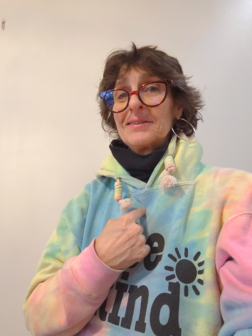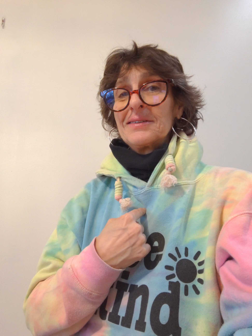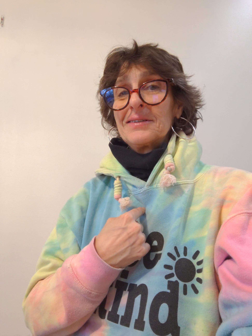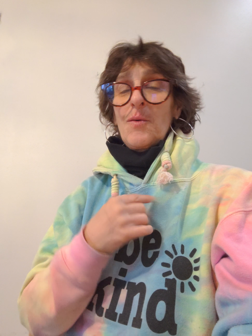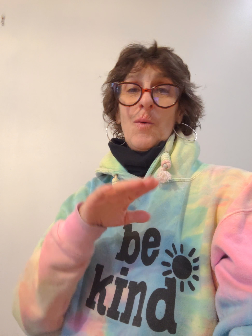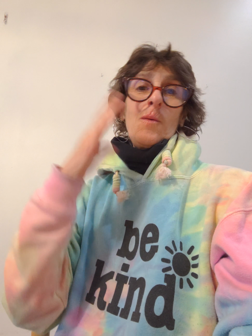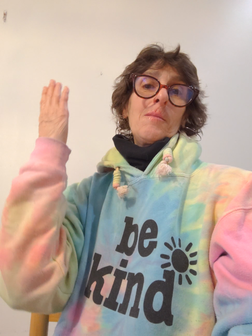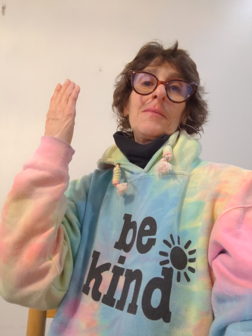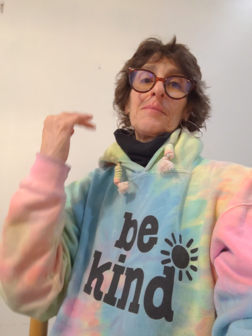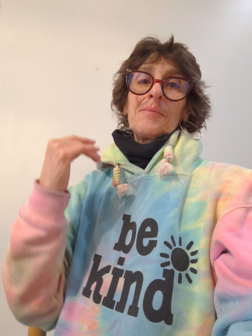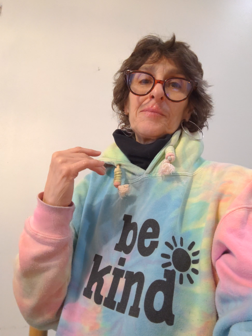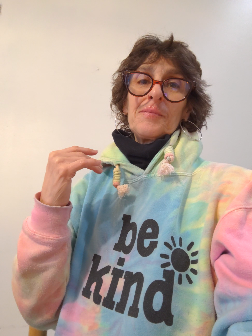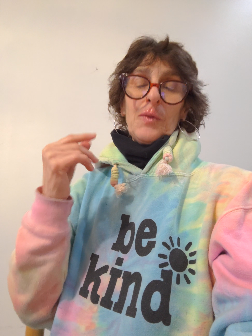open